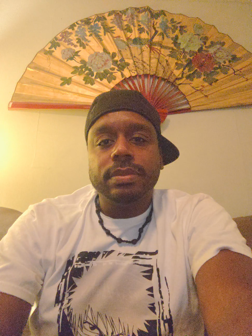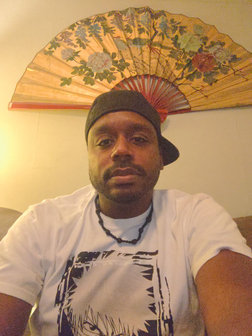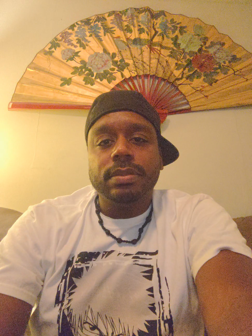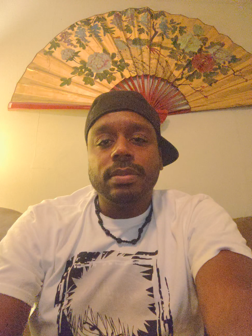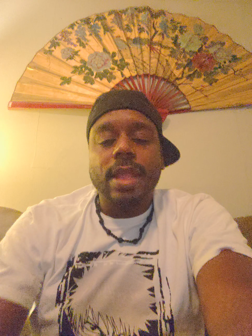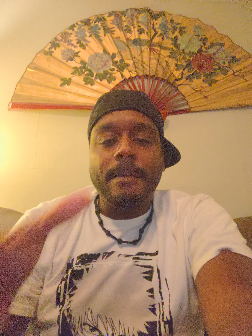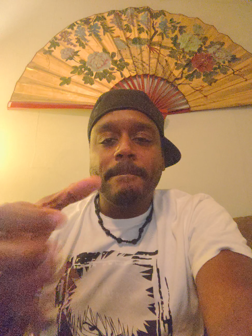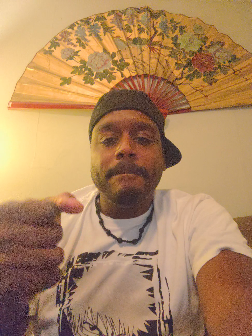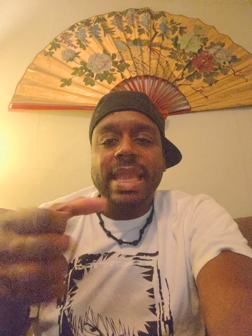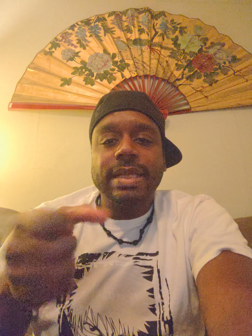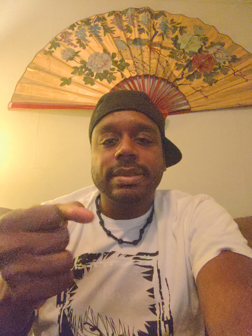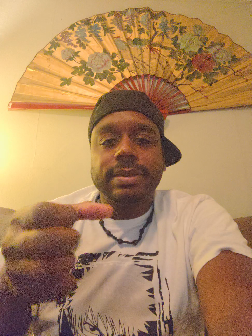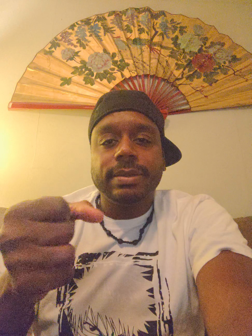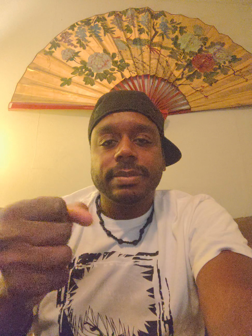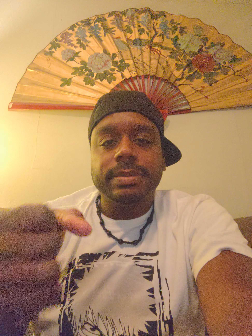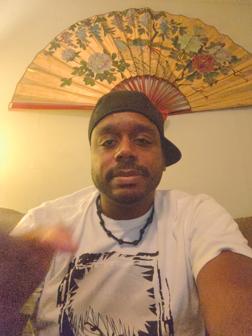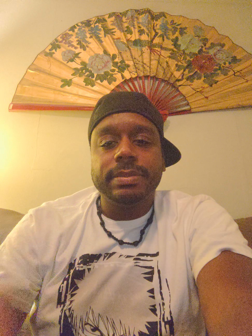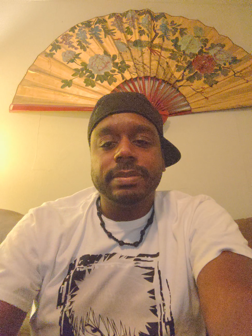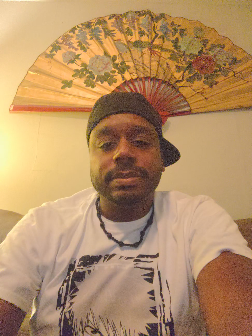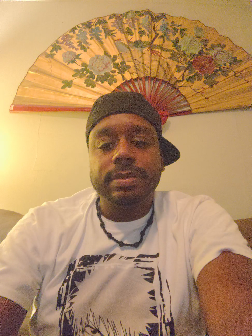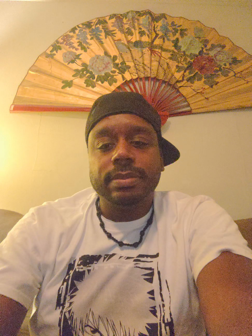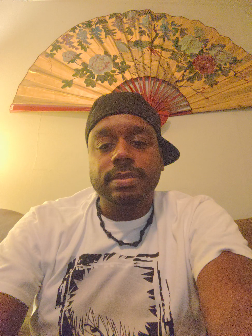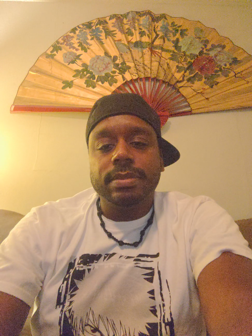milk